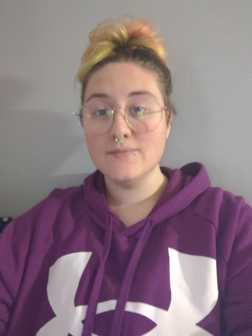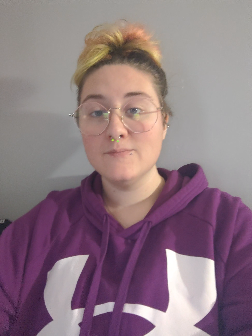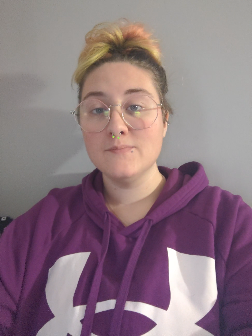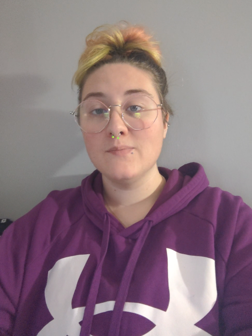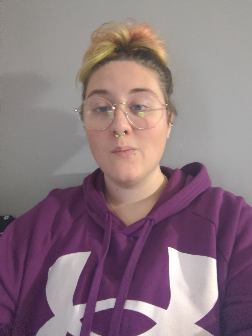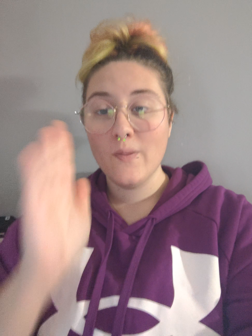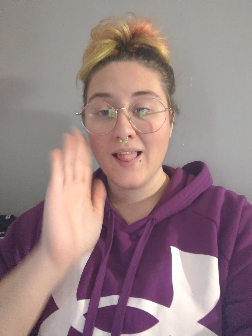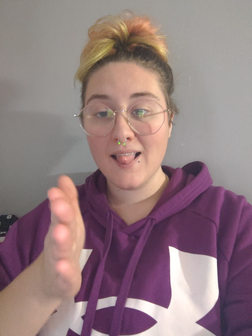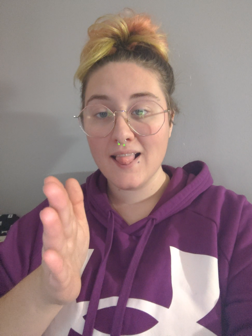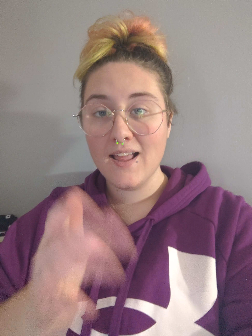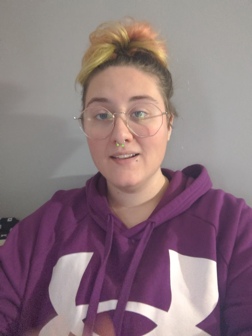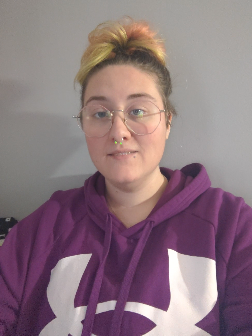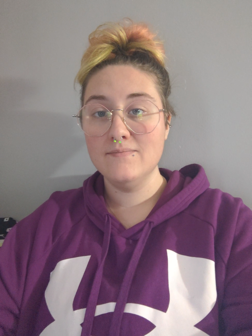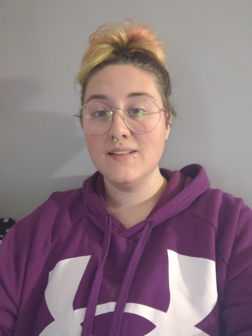will